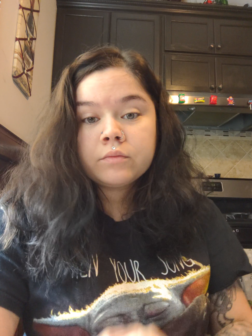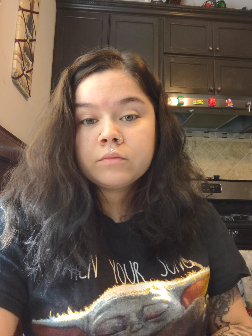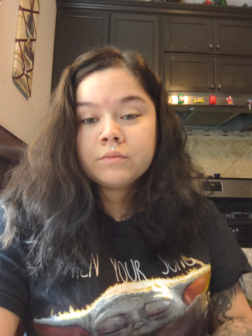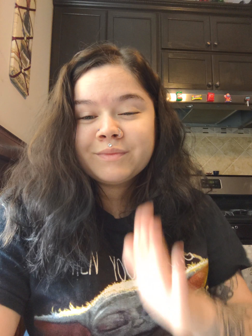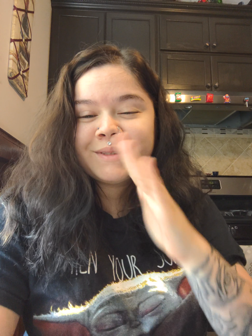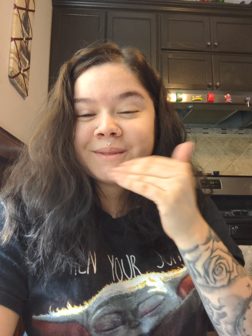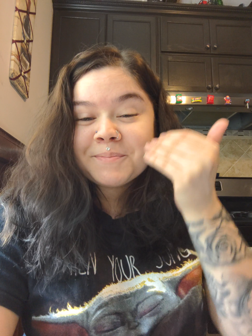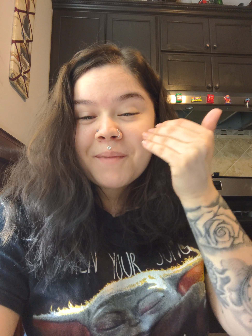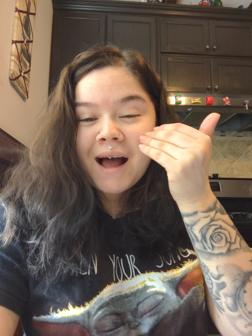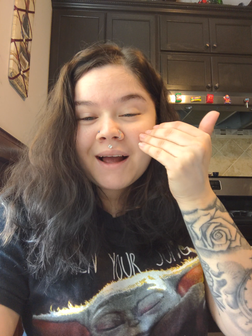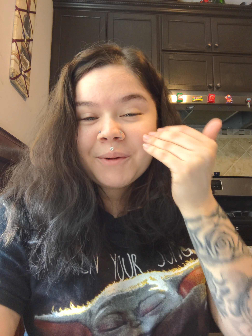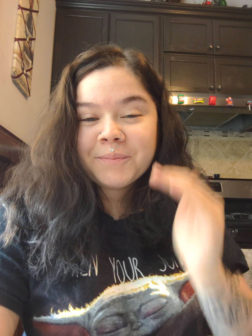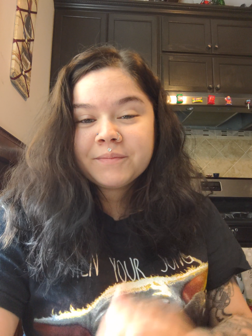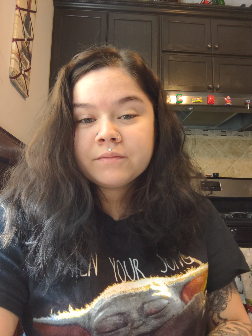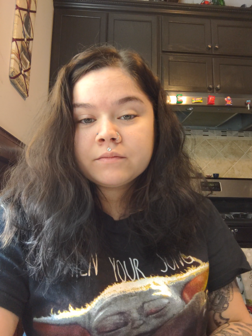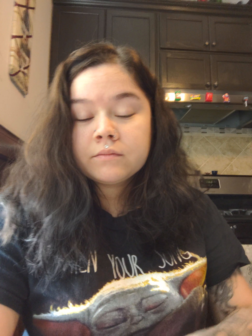smile